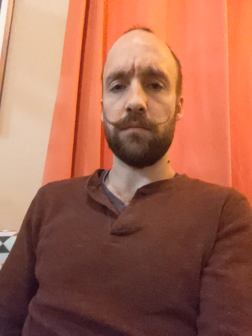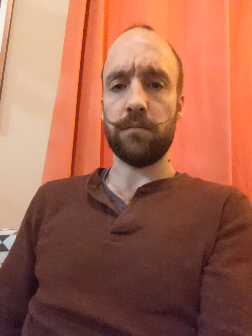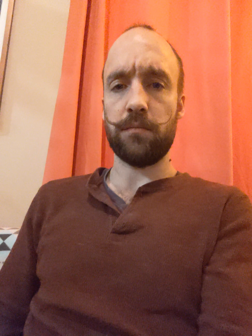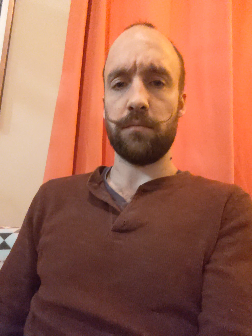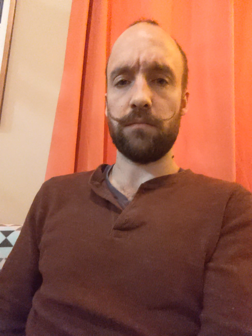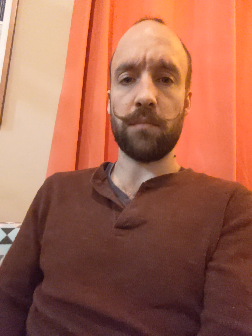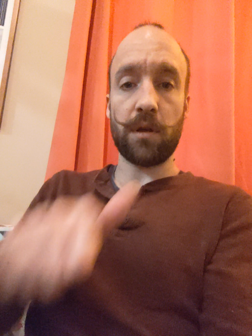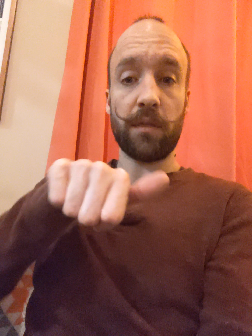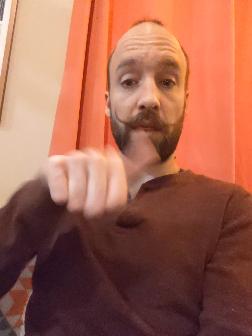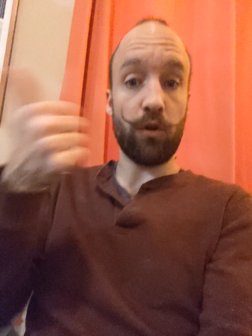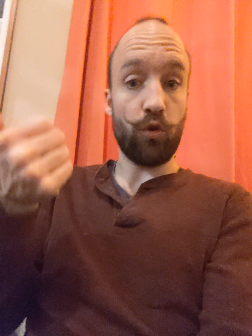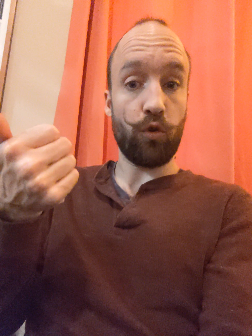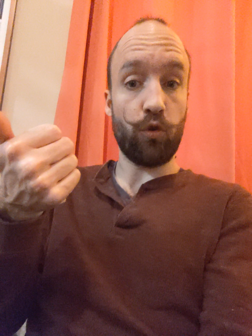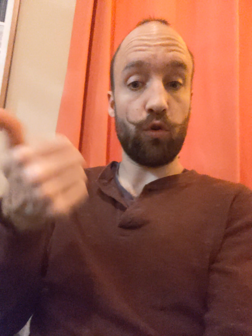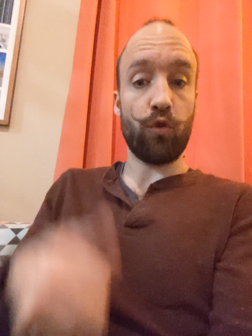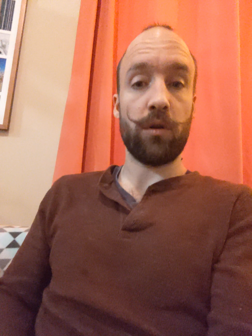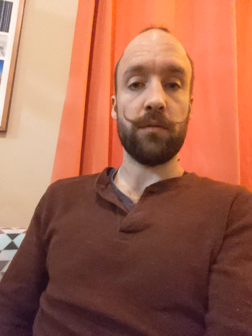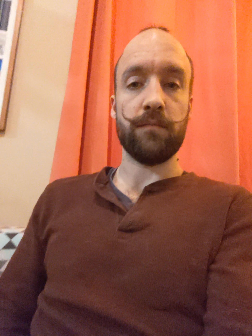another